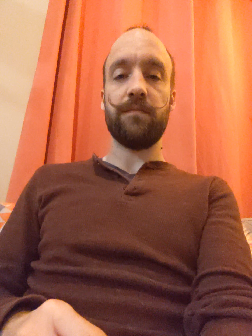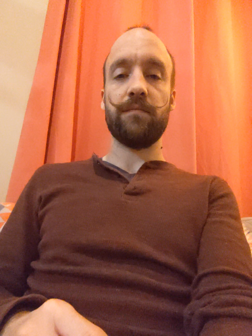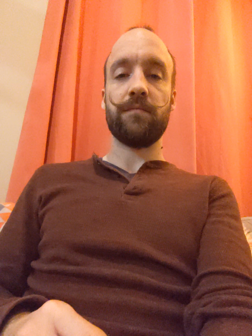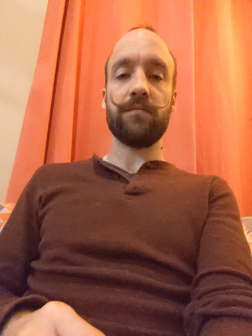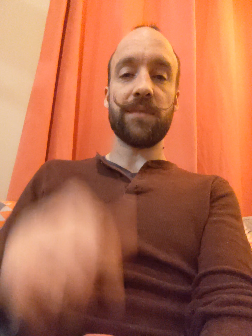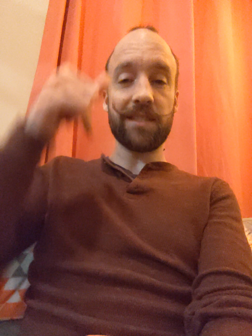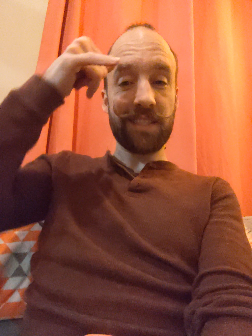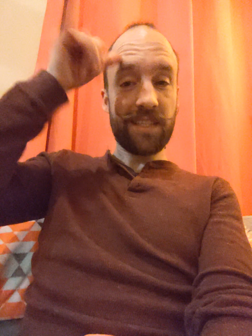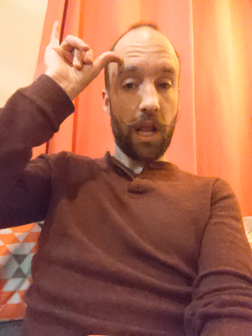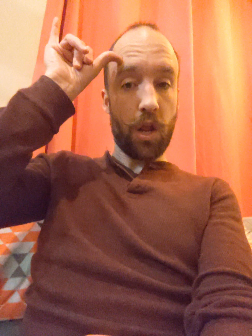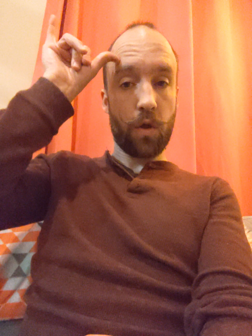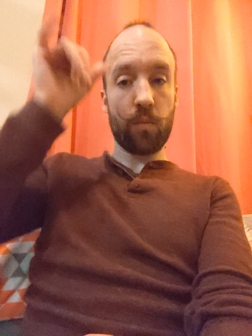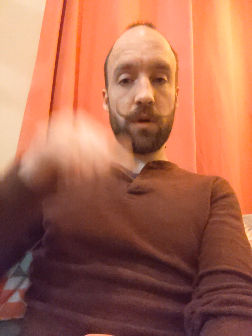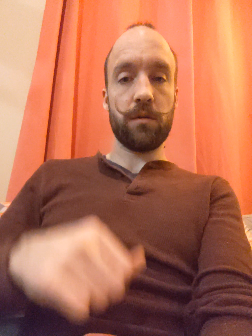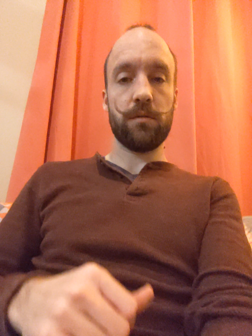cow